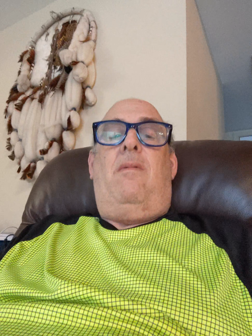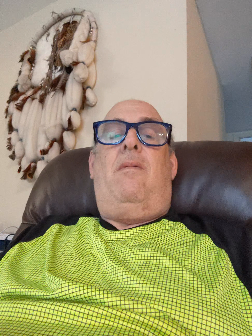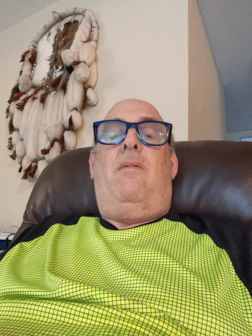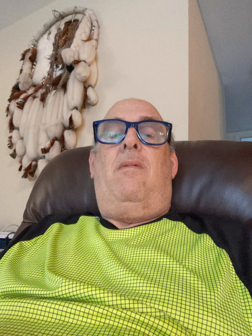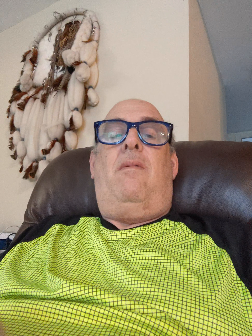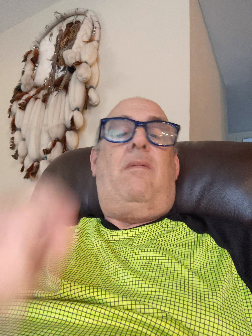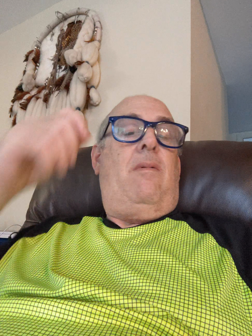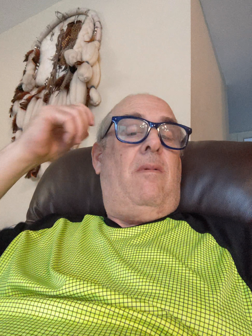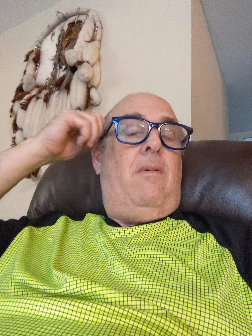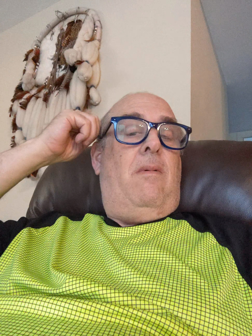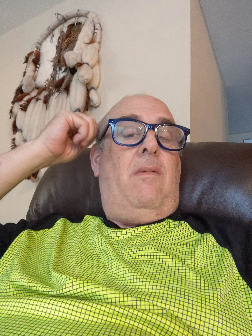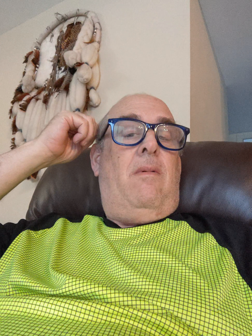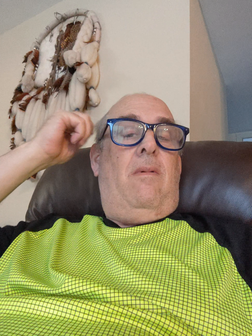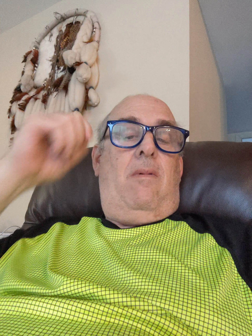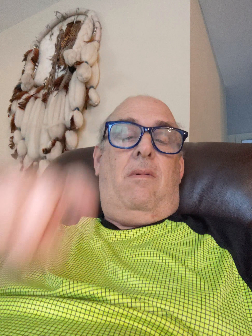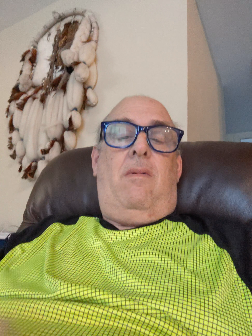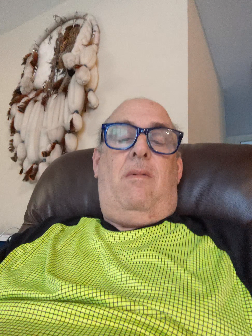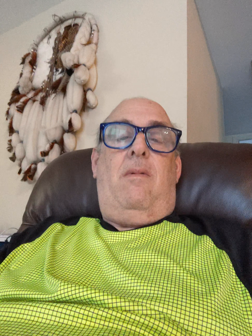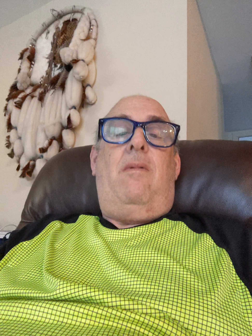hair